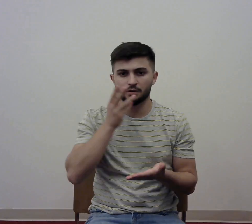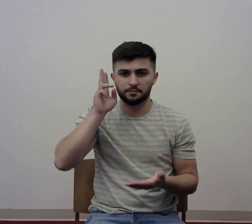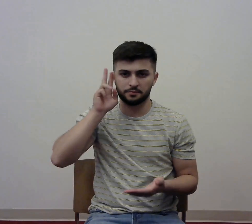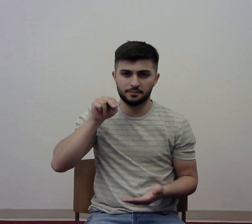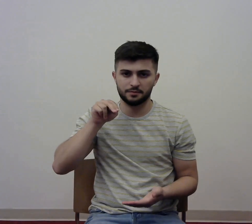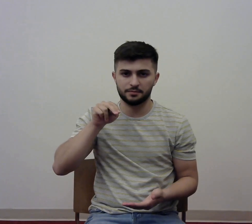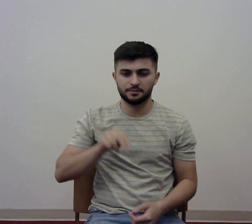bilmir